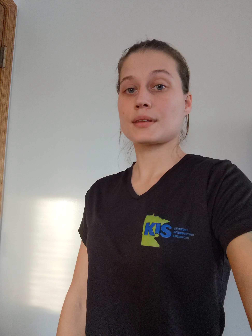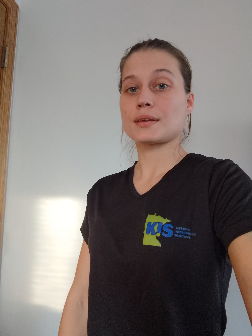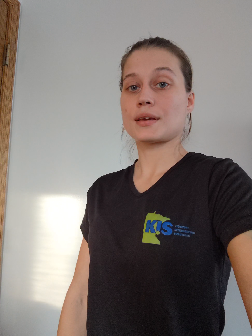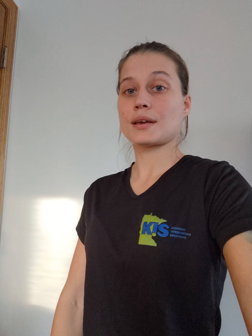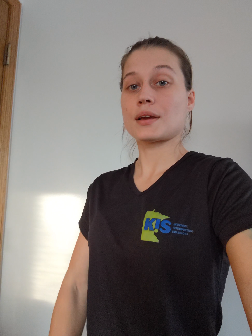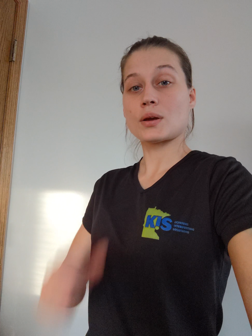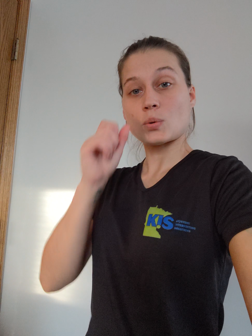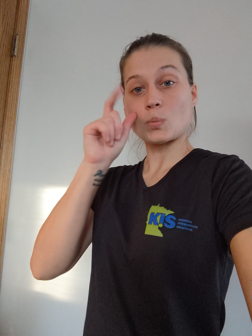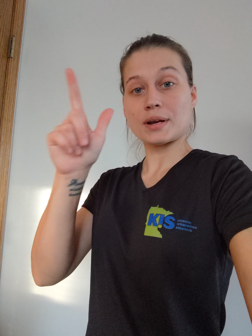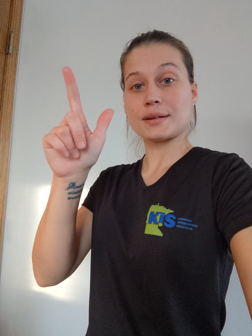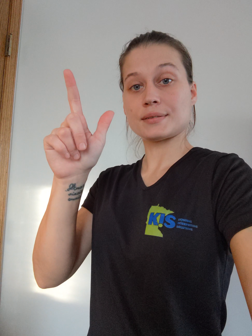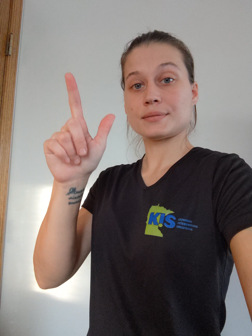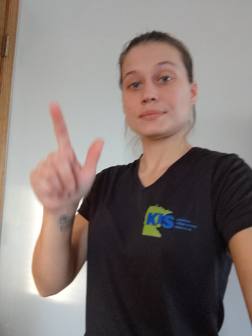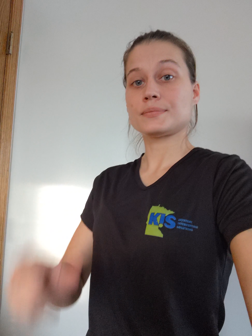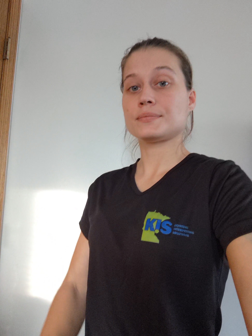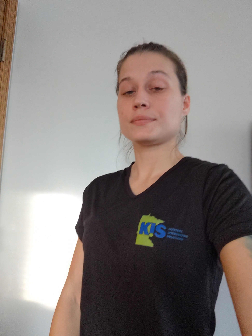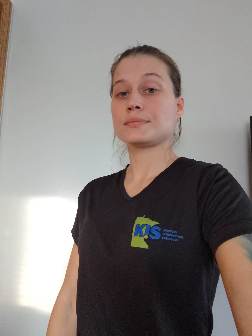awake